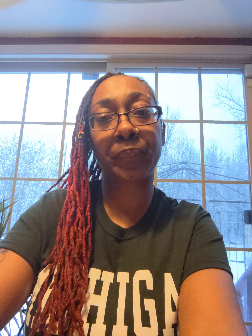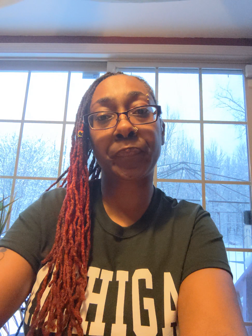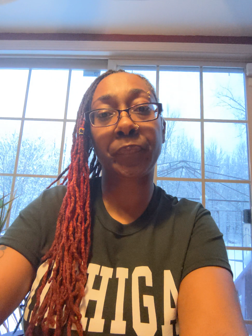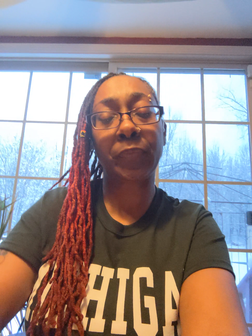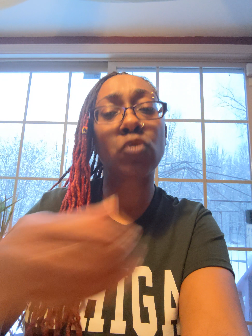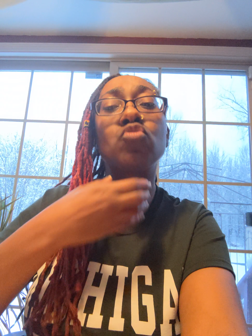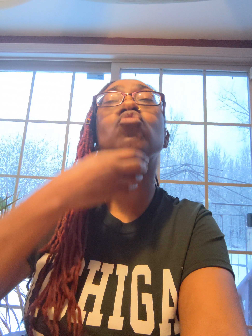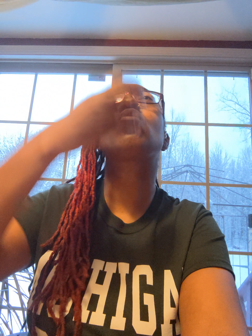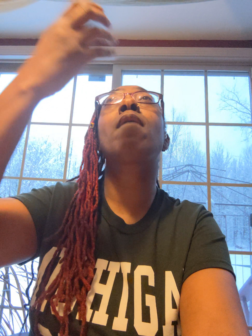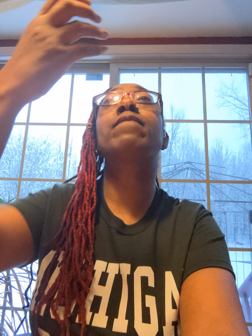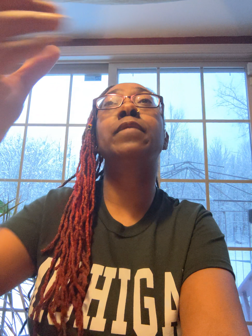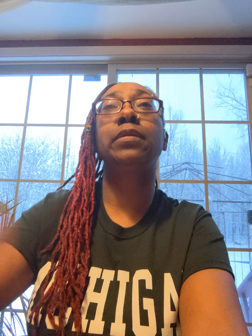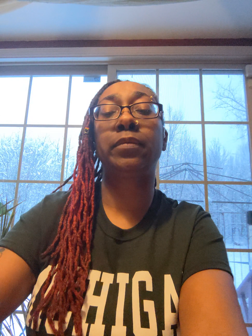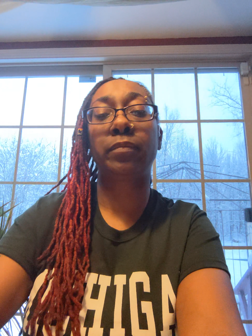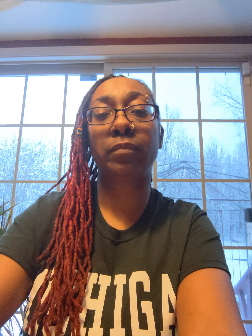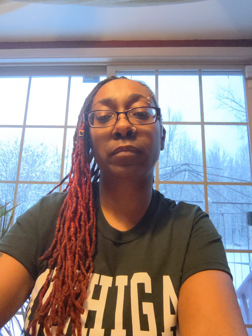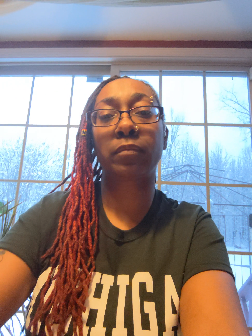giraffe